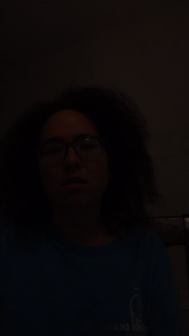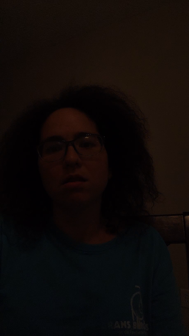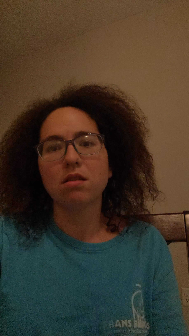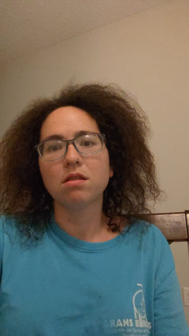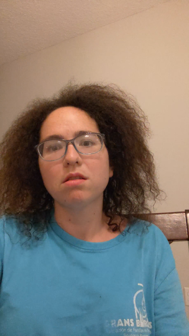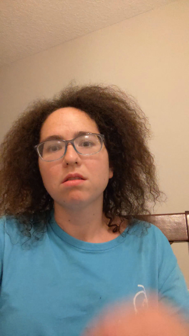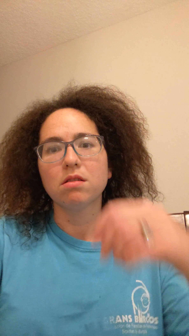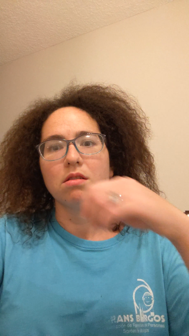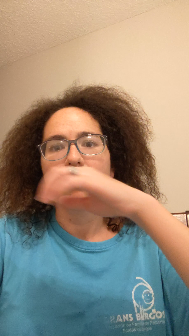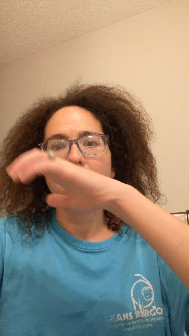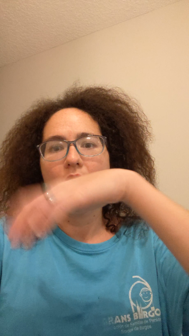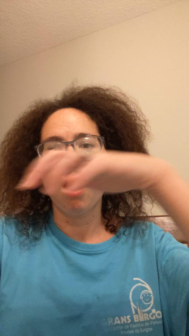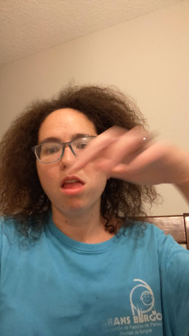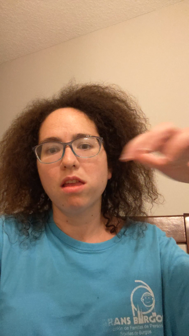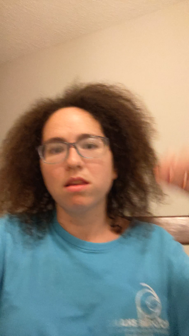grapes